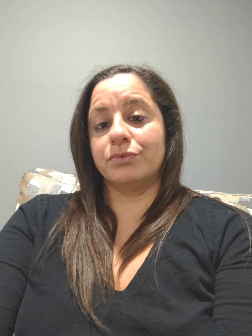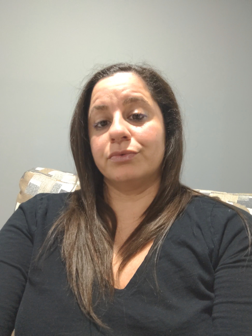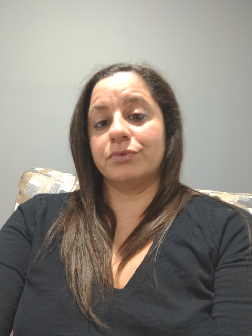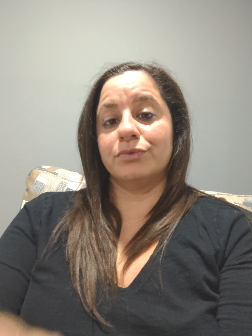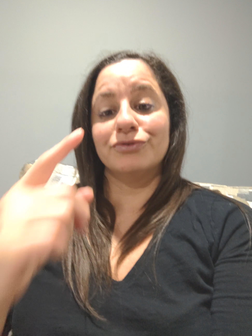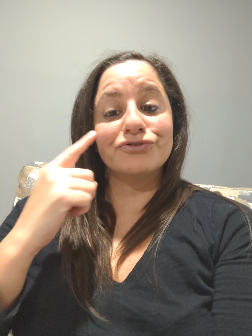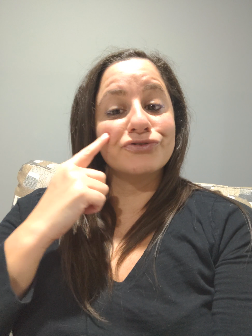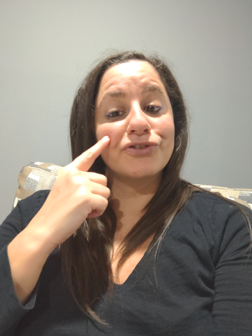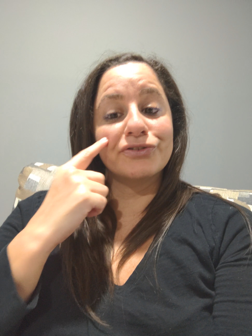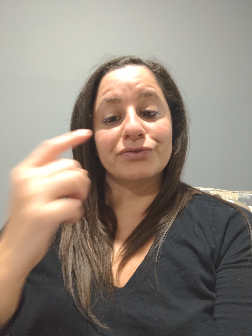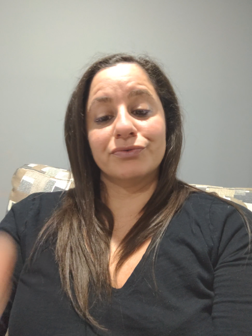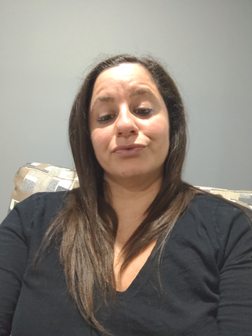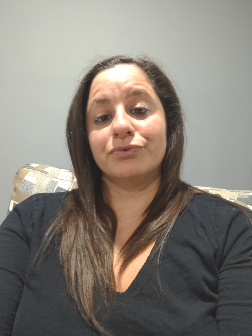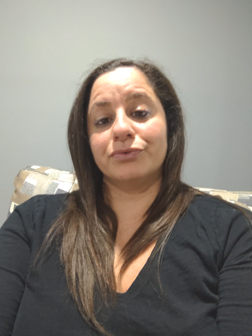cheek